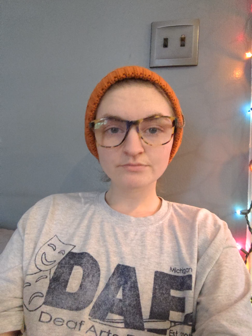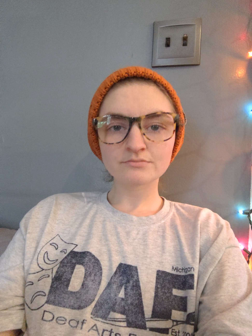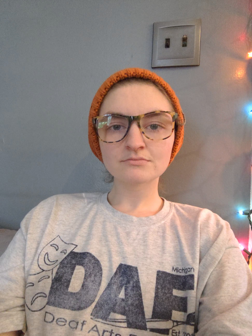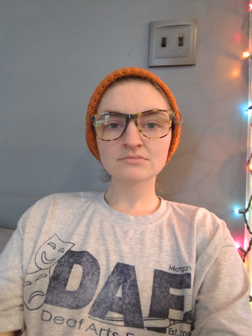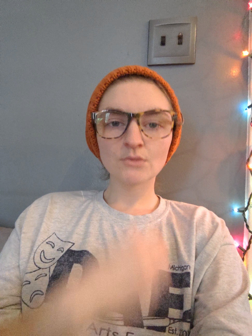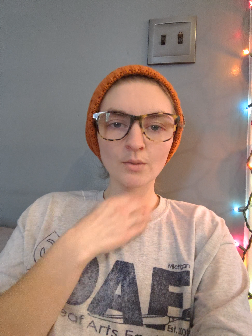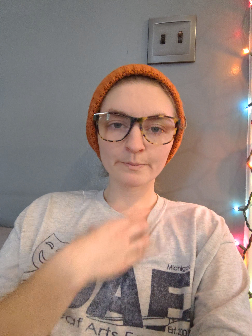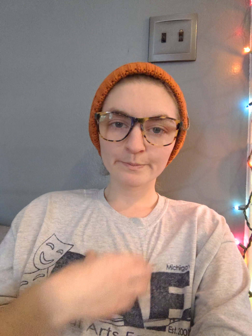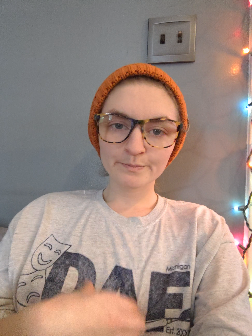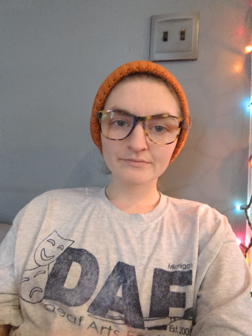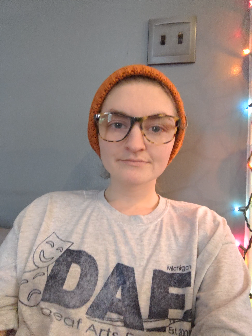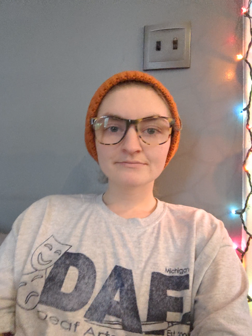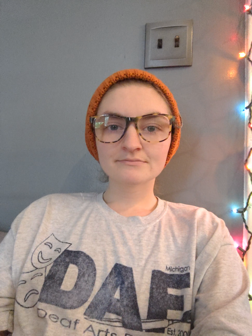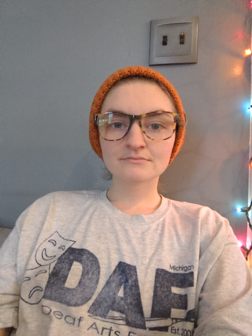hungry